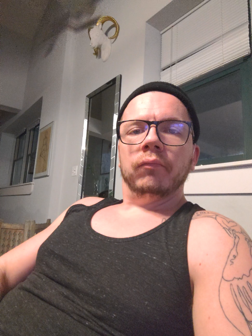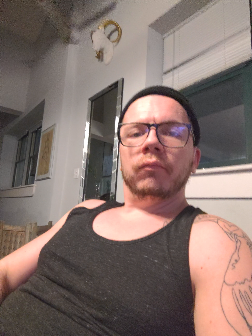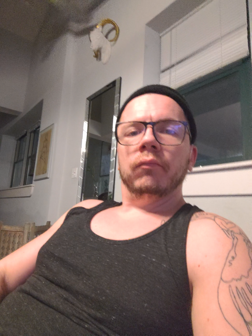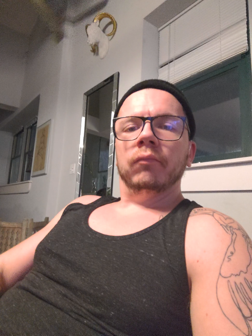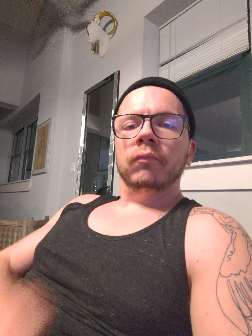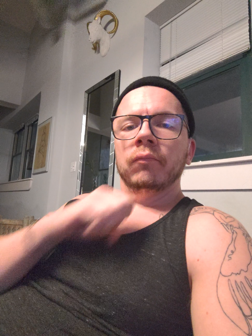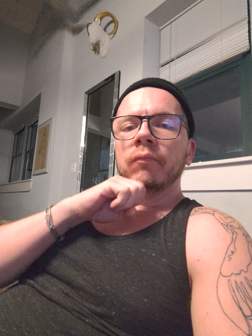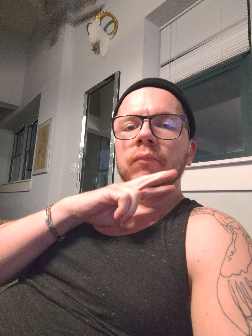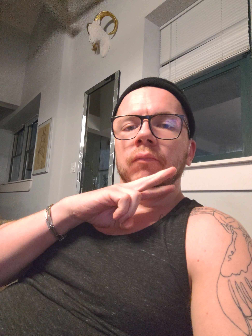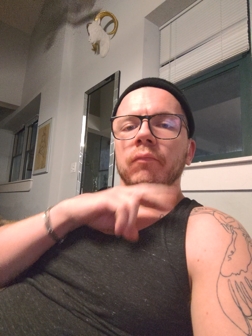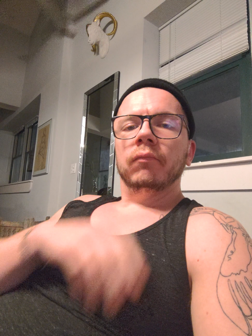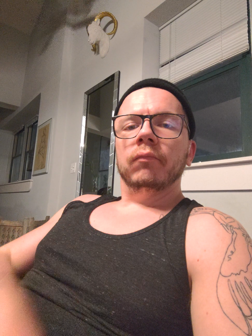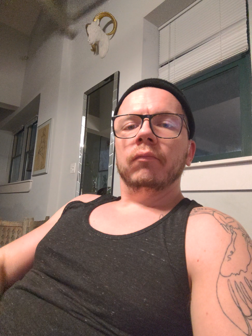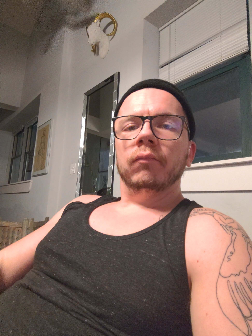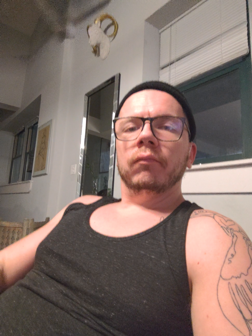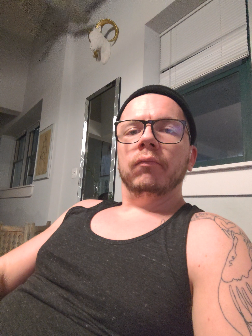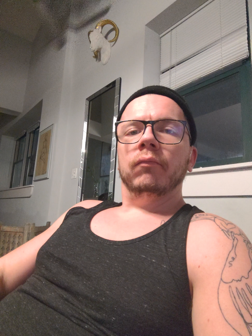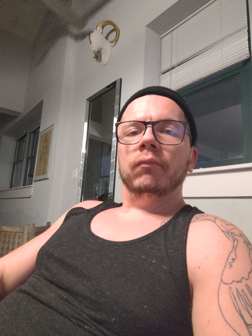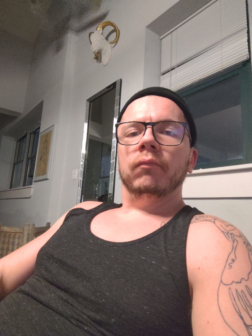frog